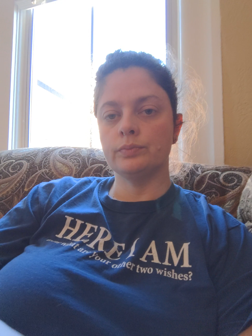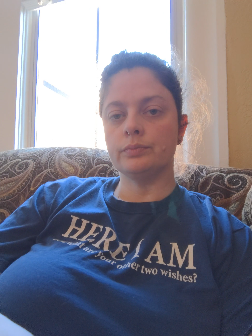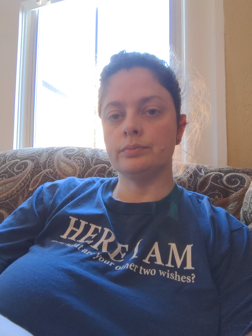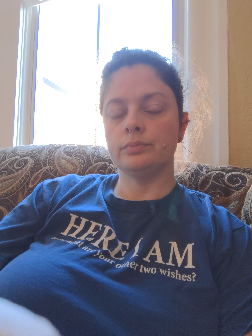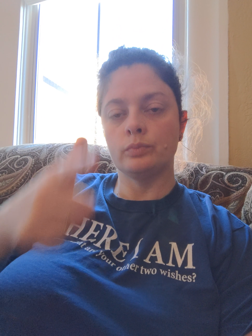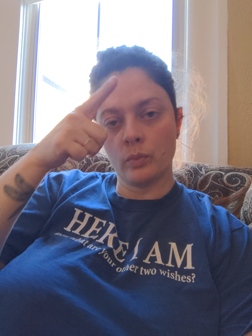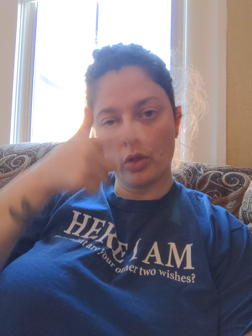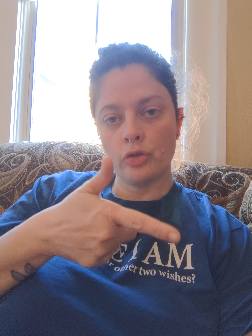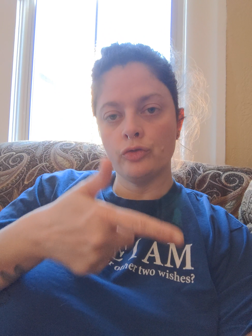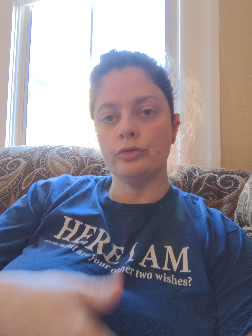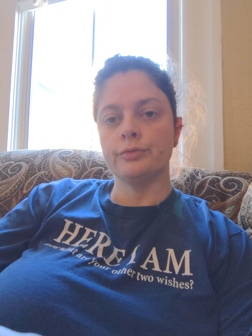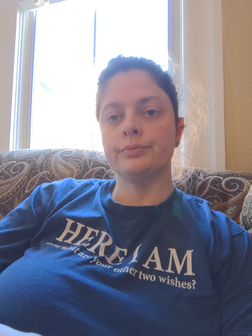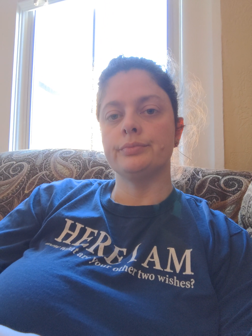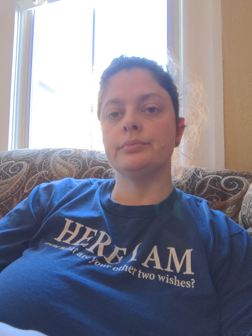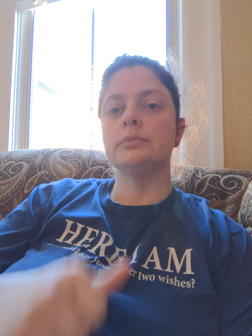brother